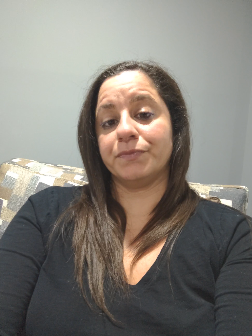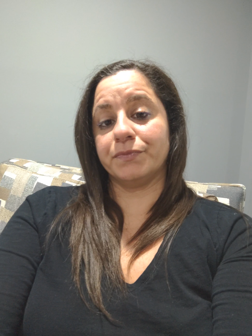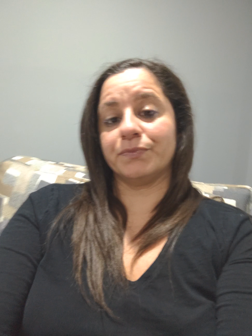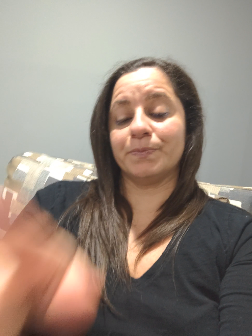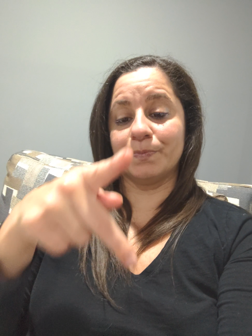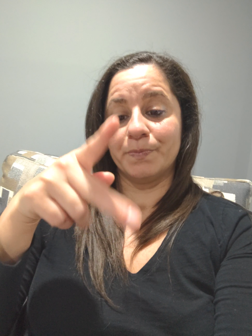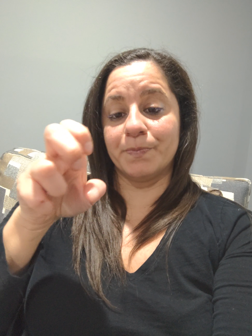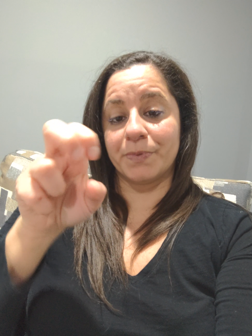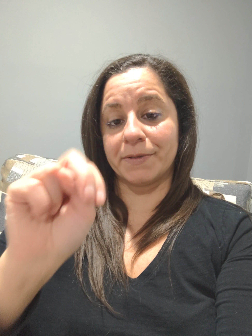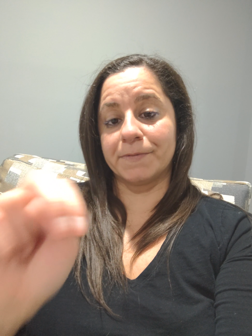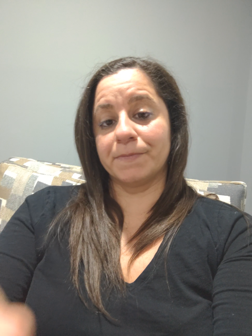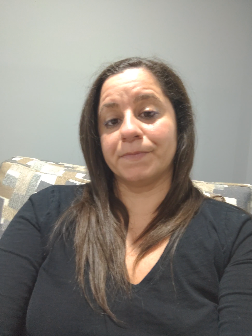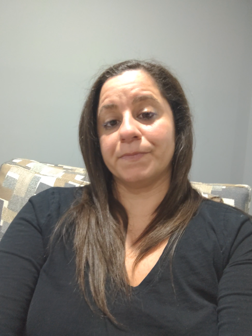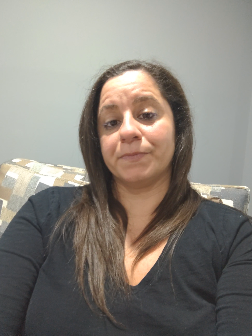pen